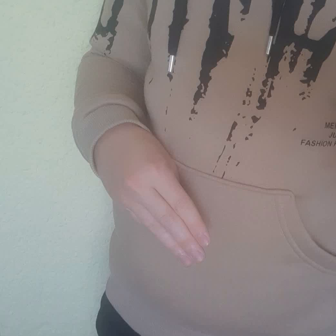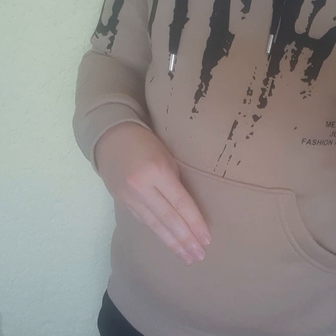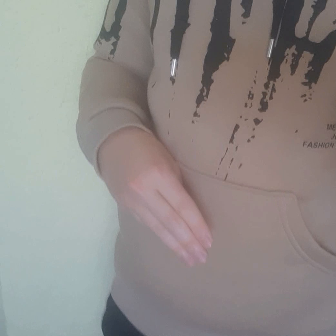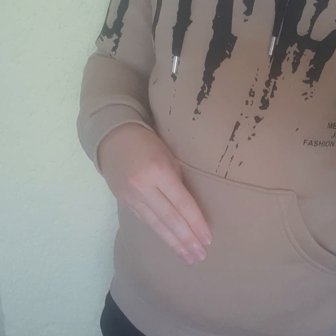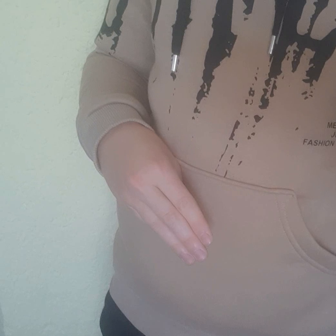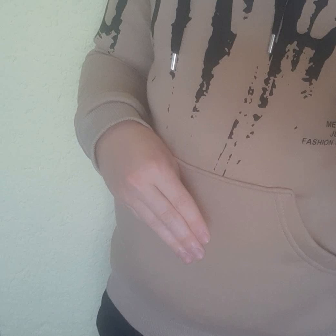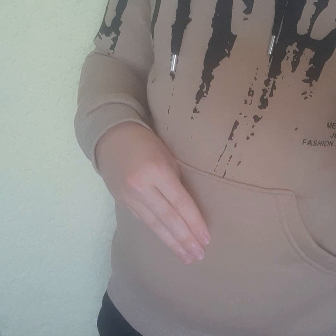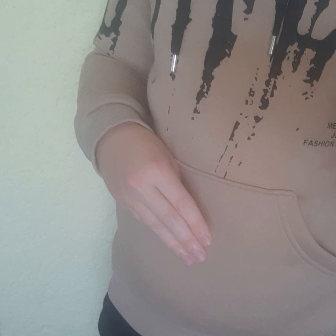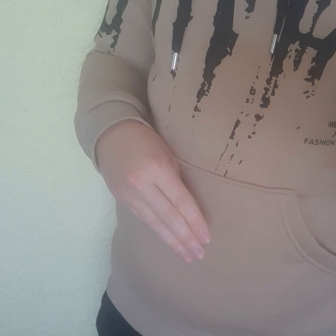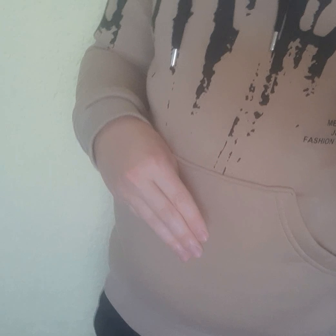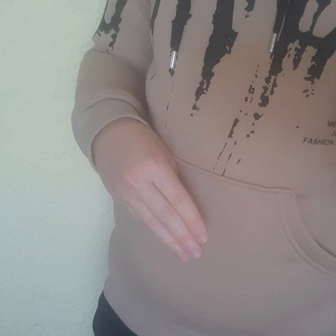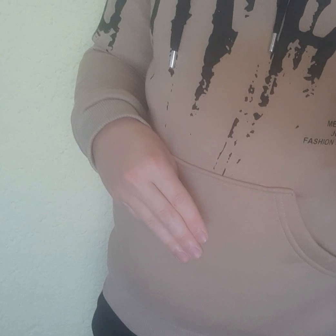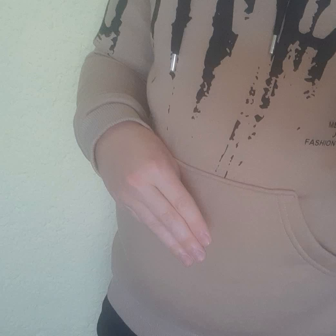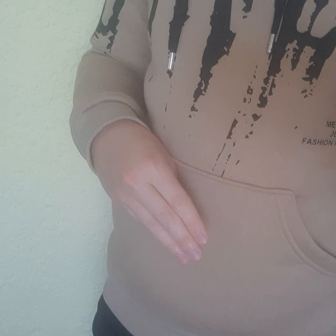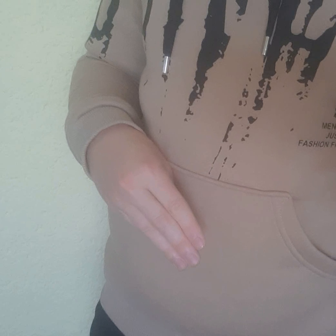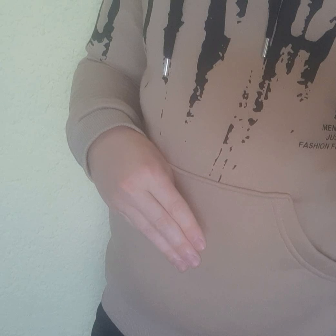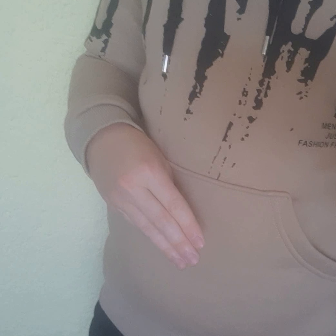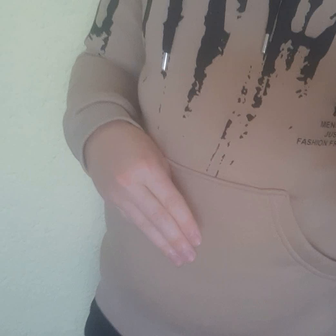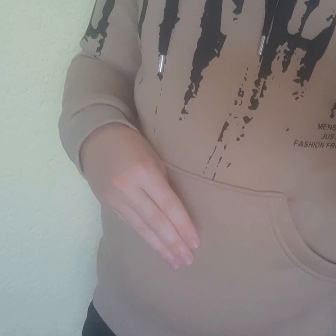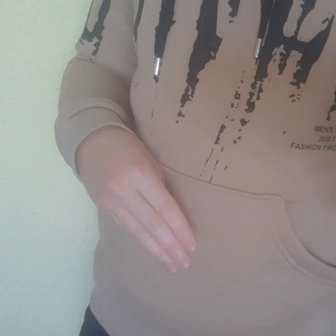Т